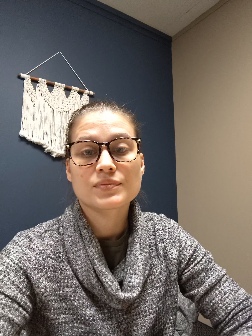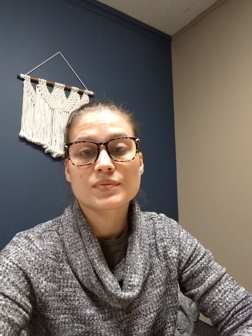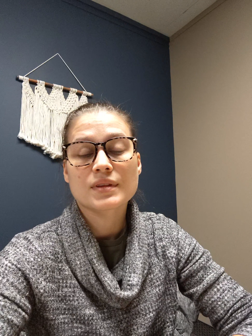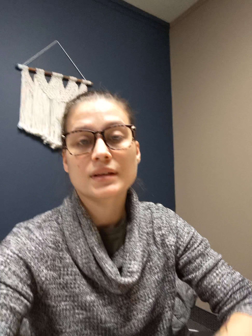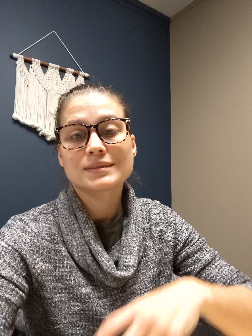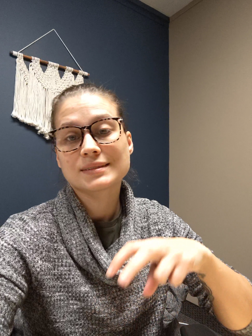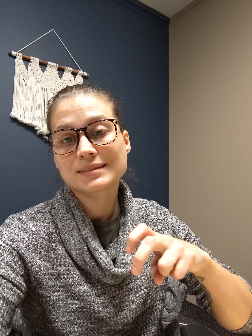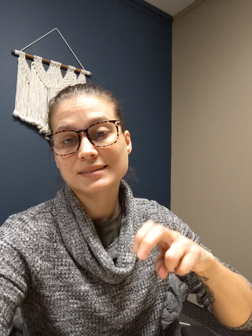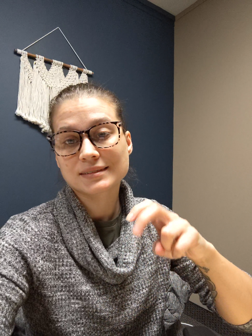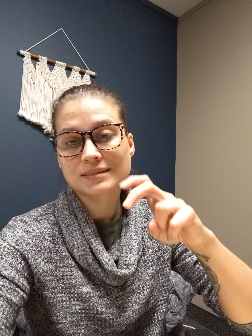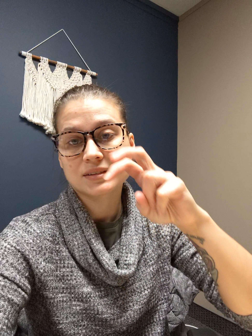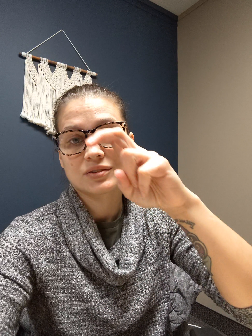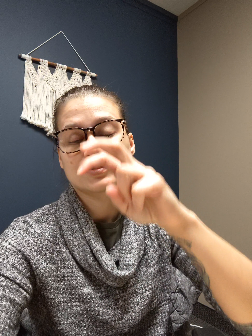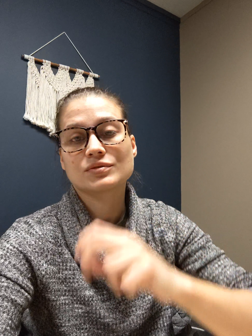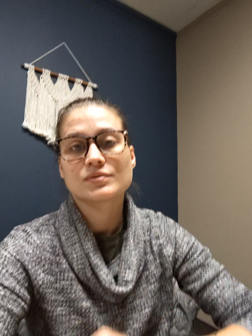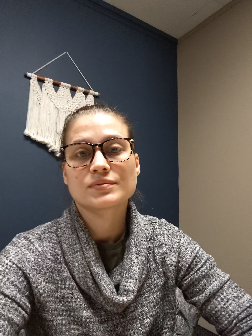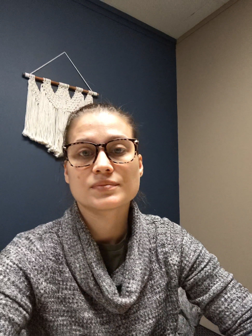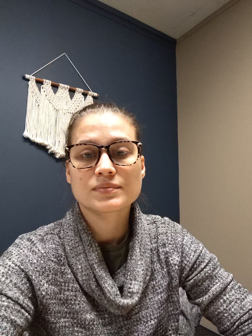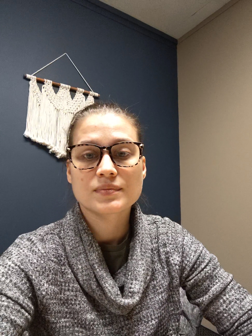stairs